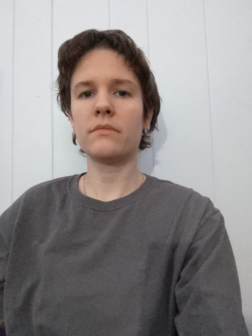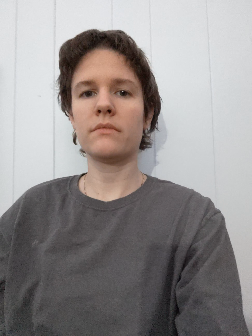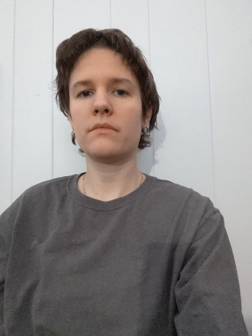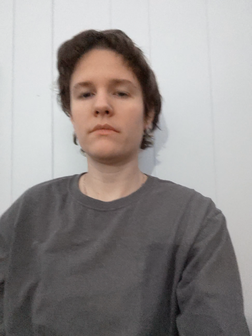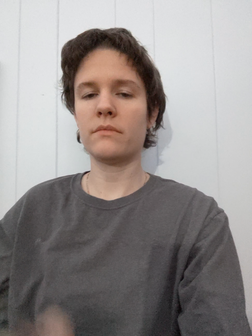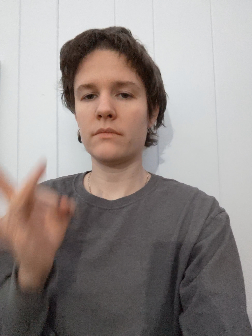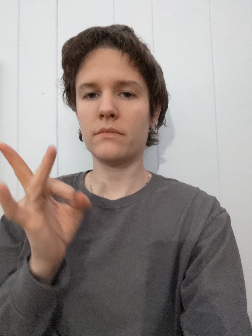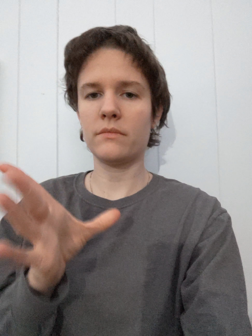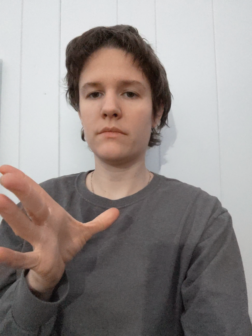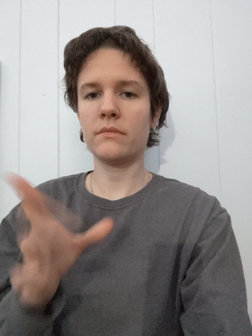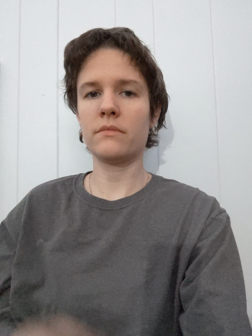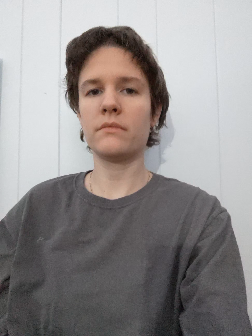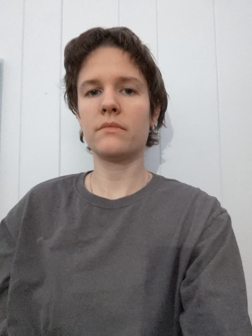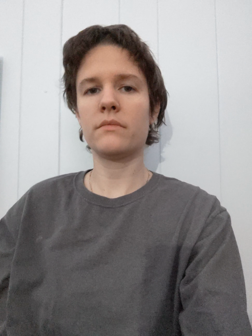hate